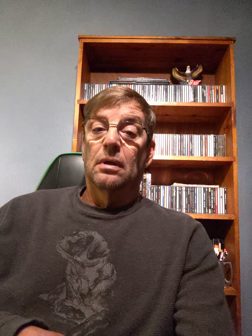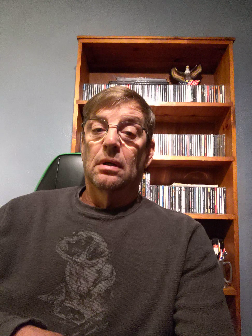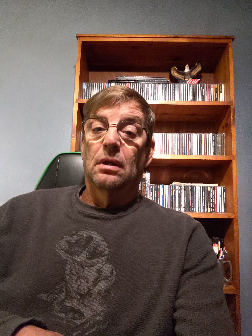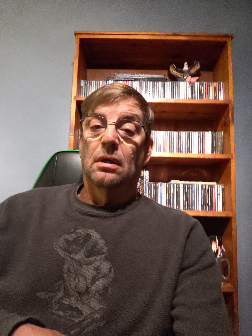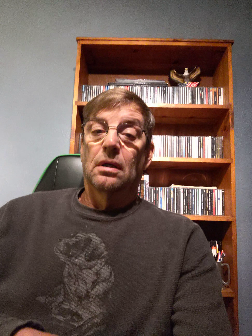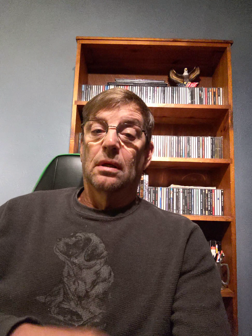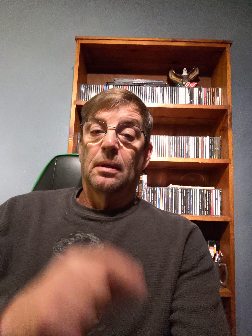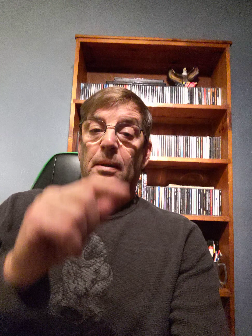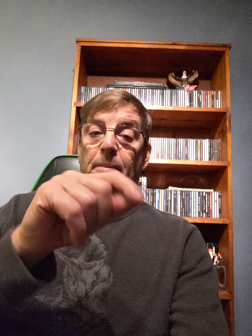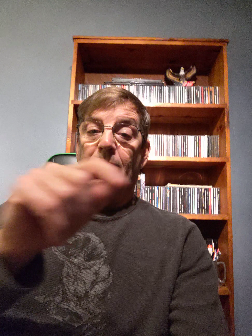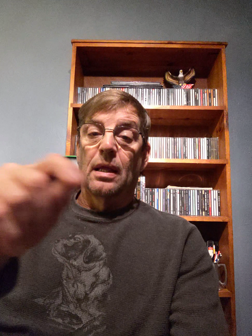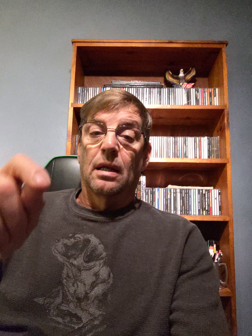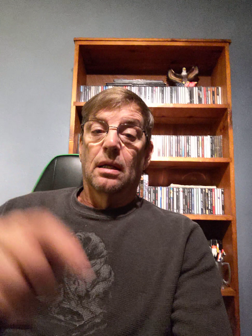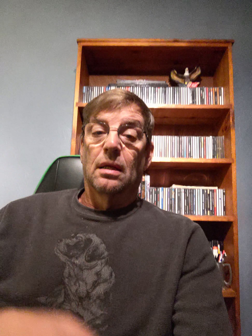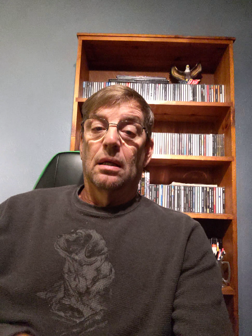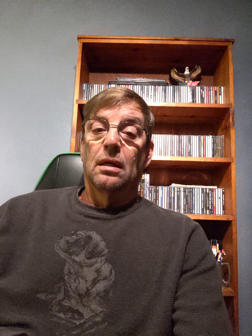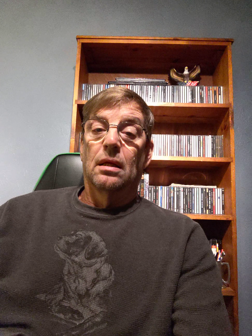pen